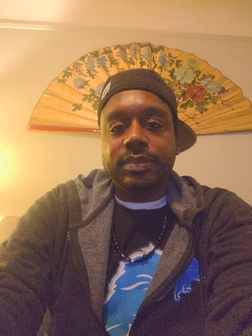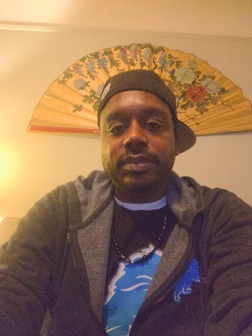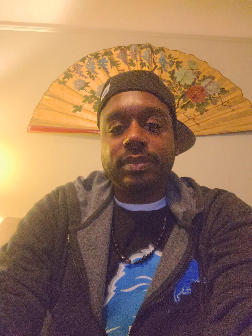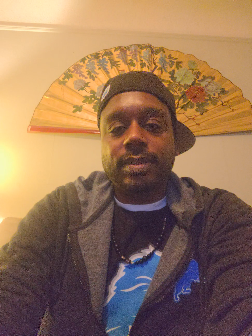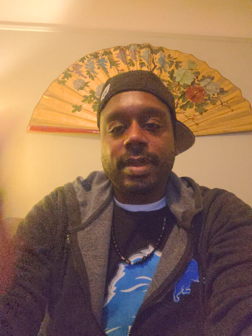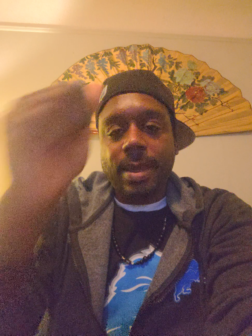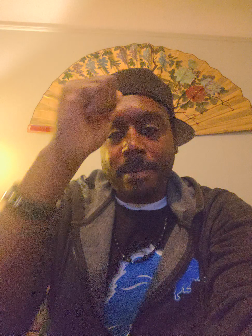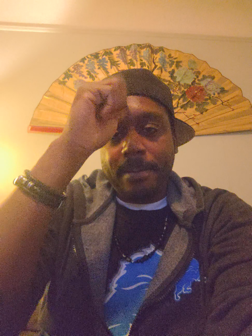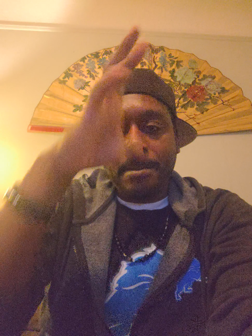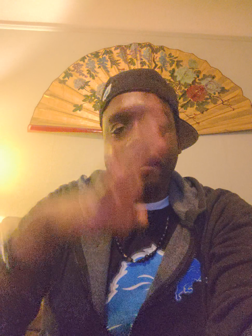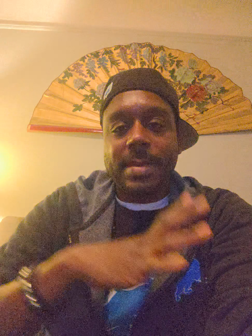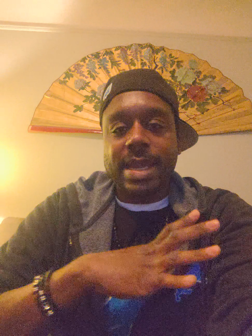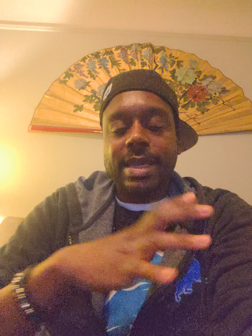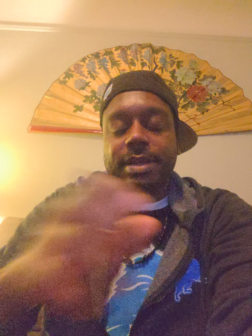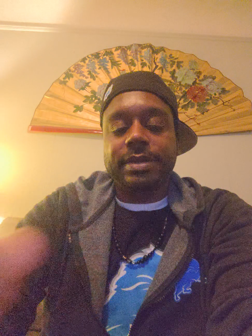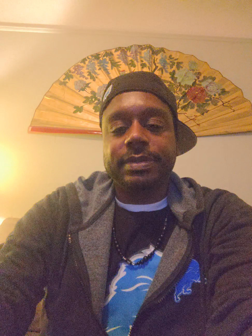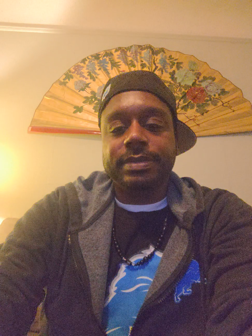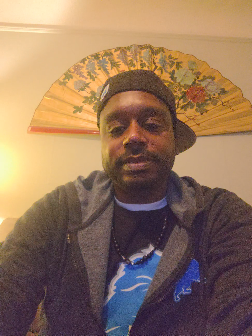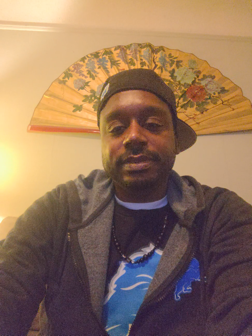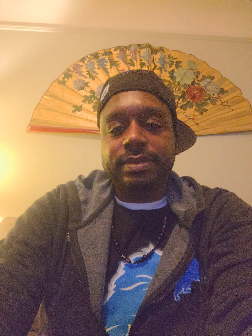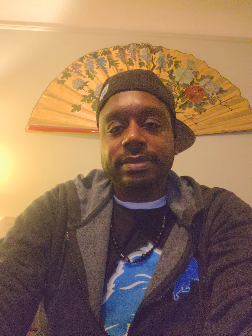man